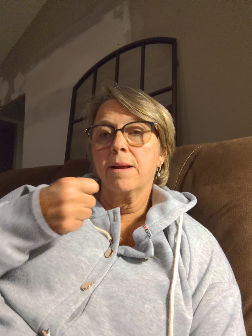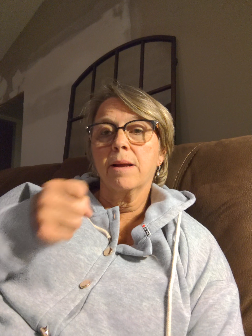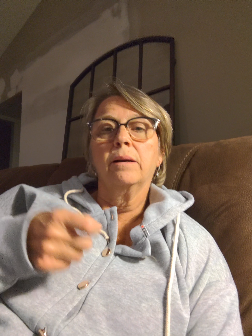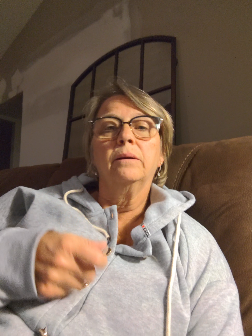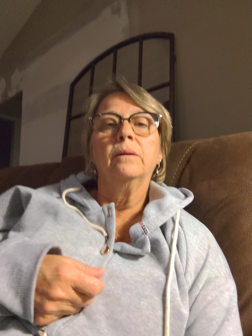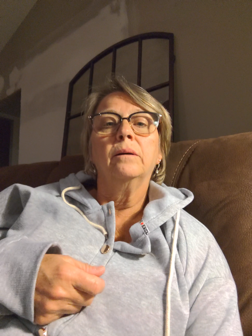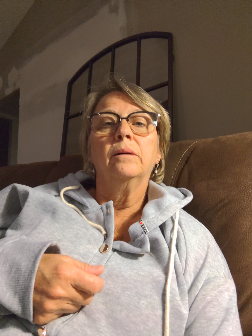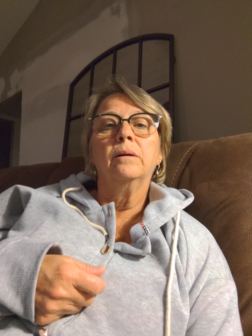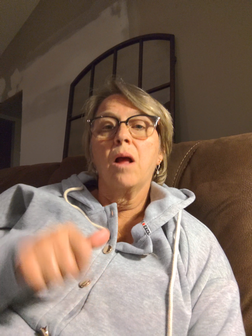make